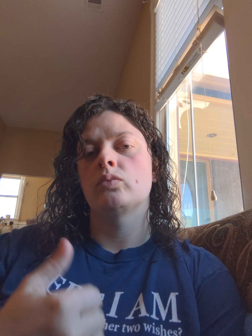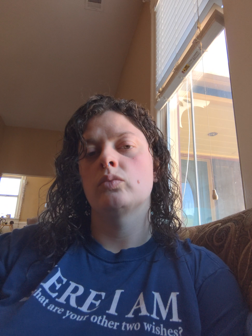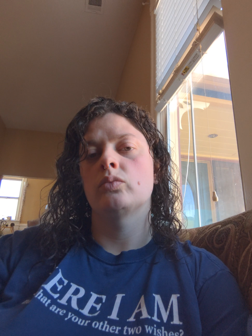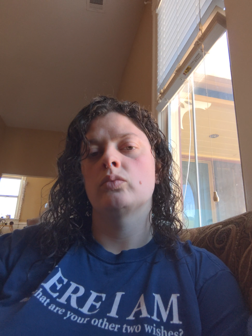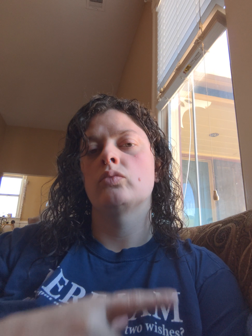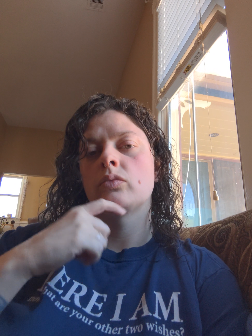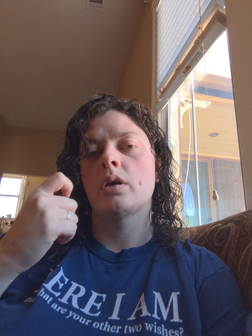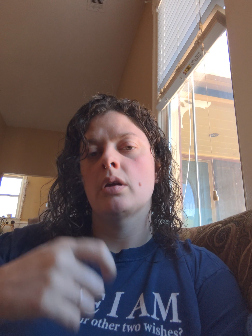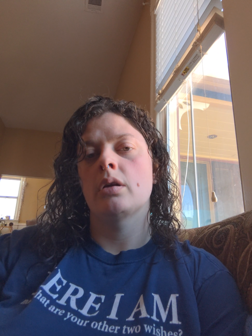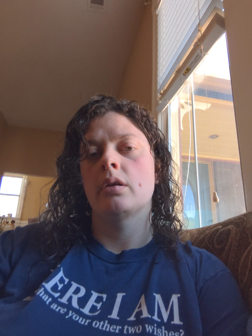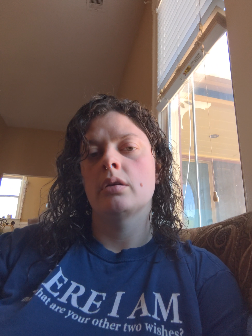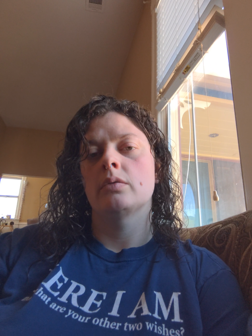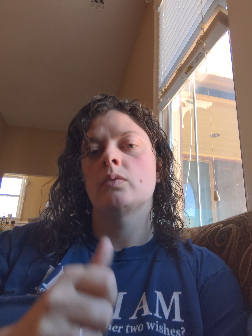dry